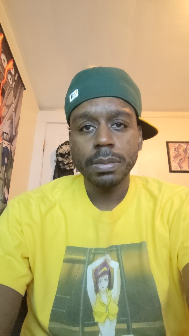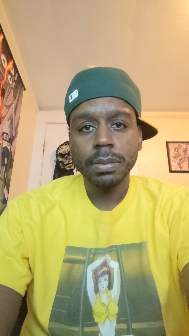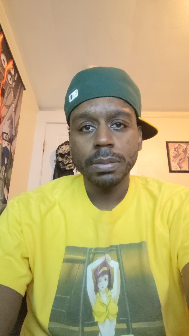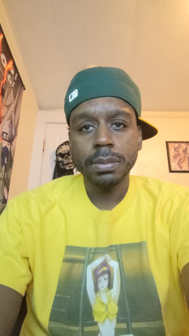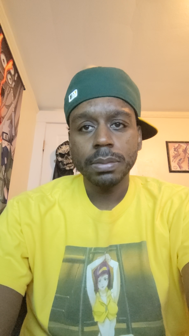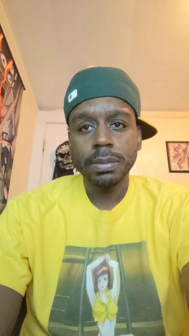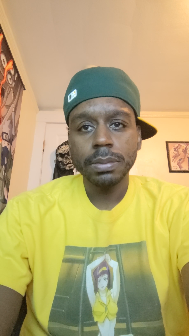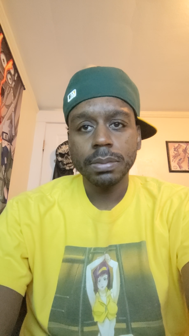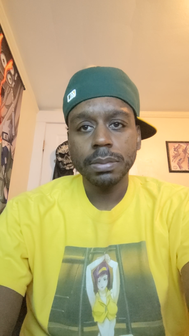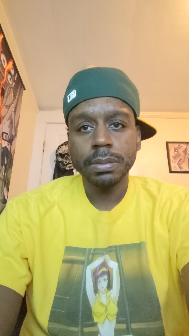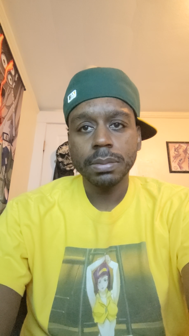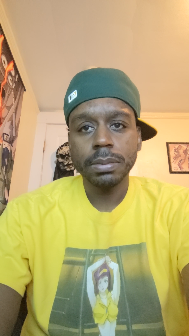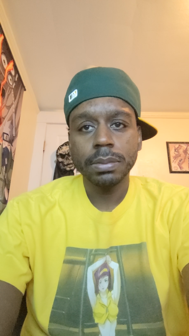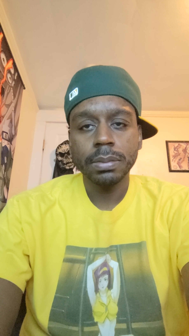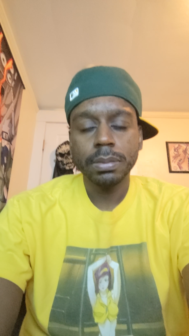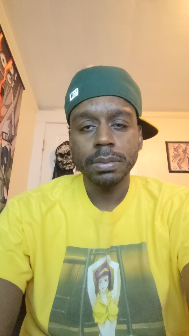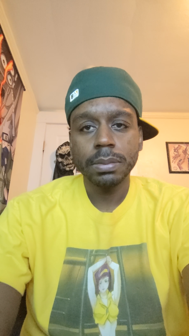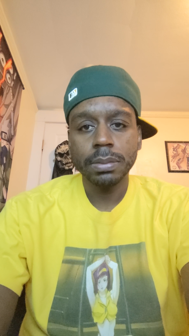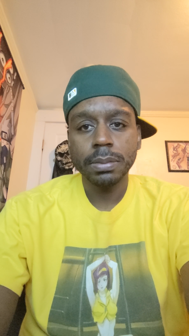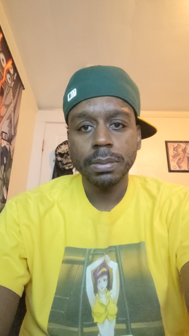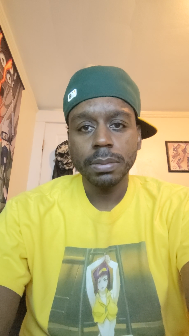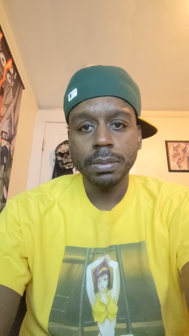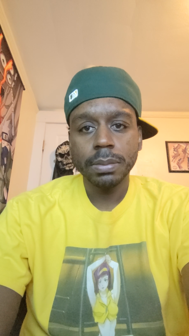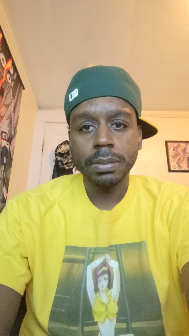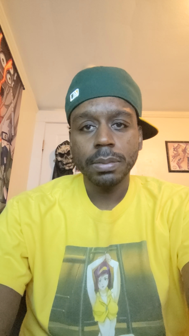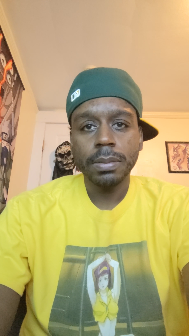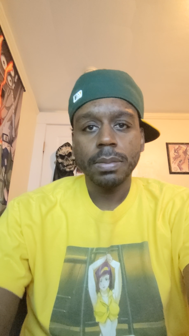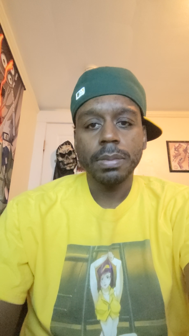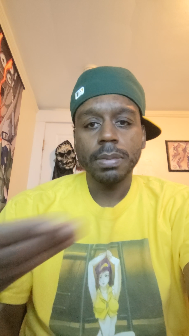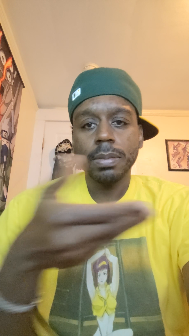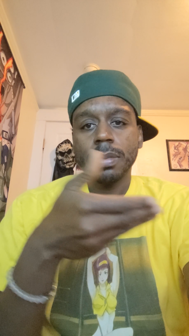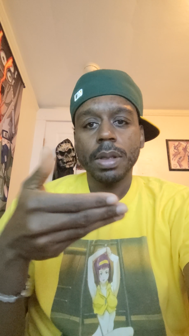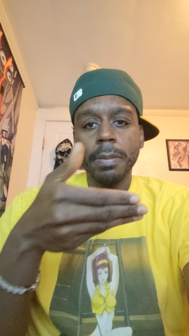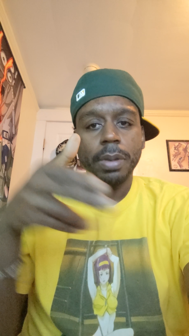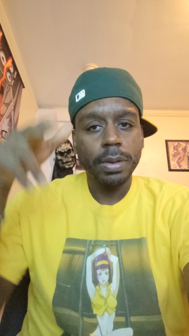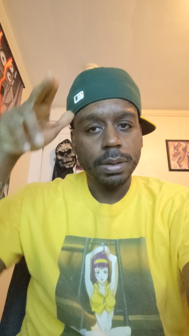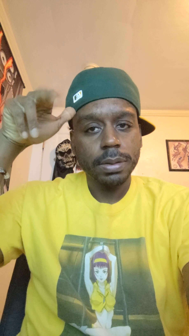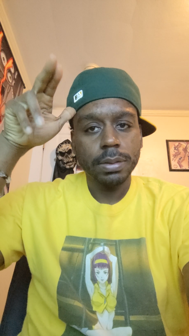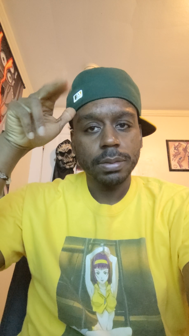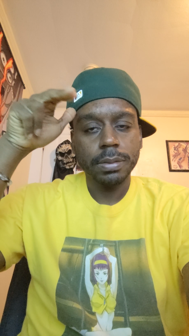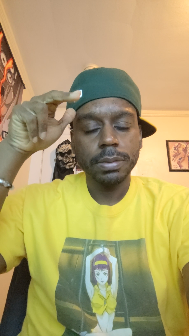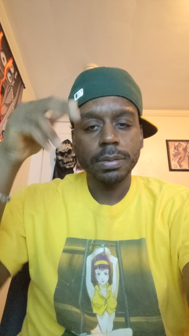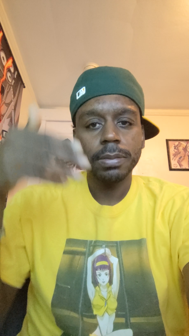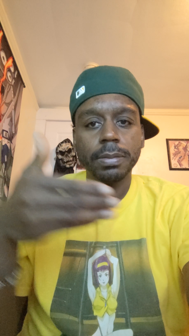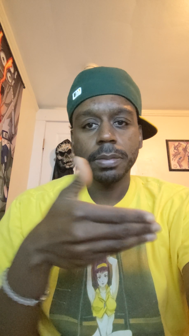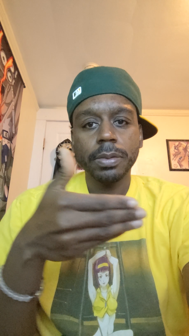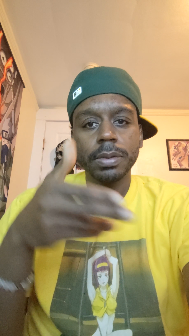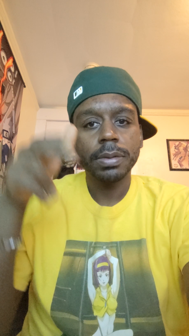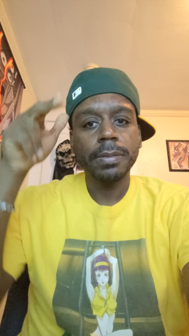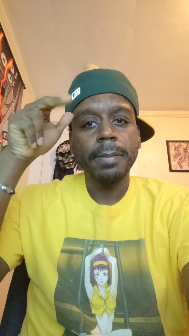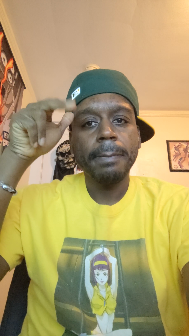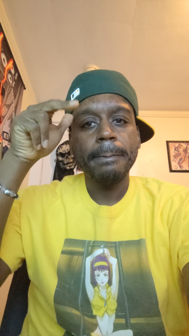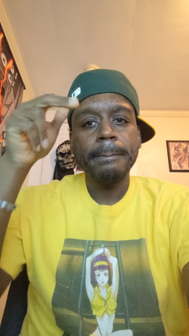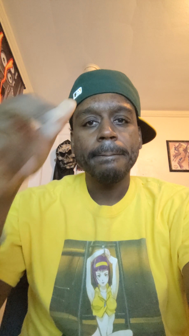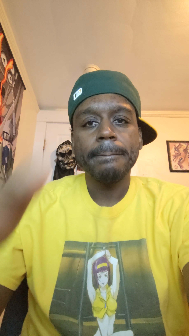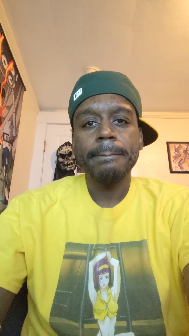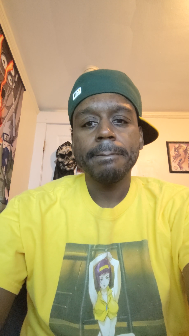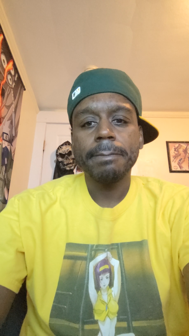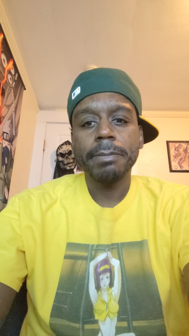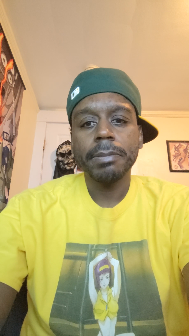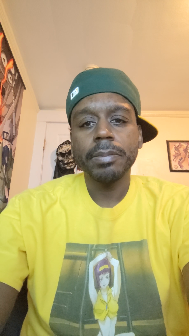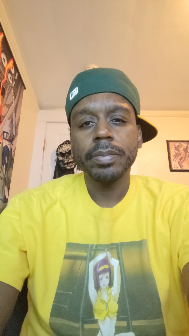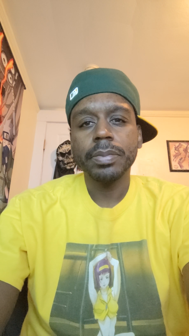pony